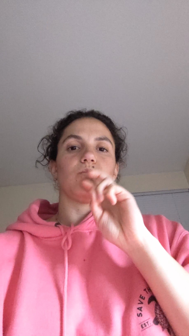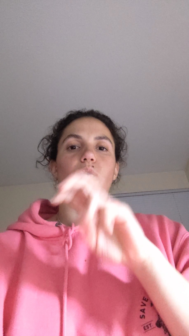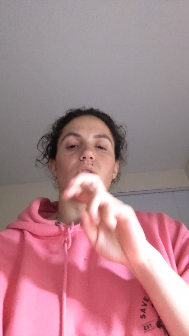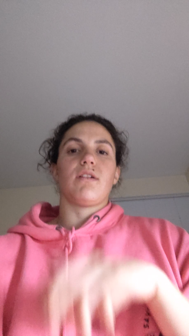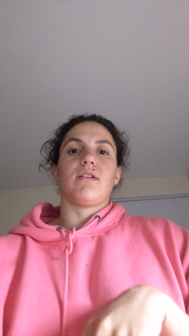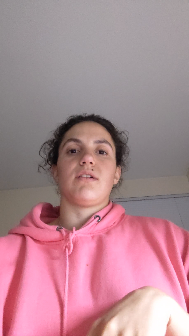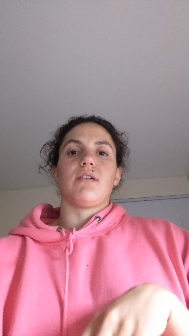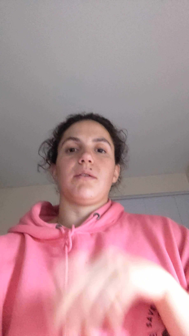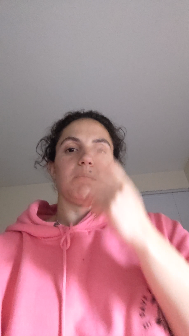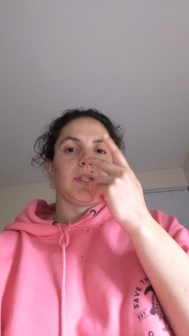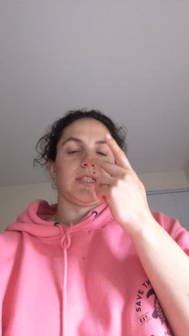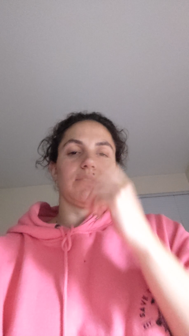penis